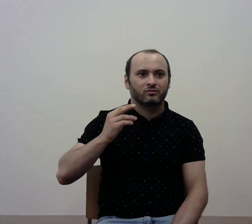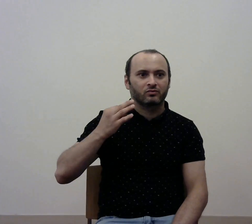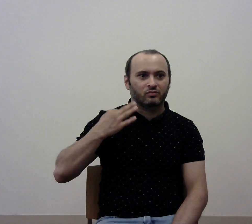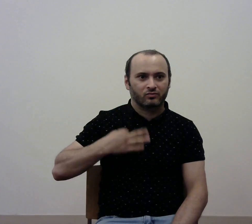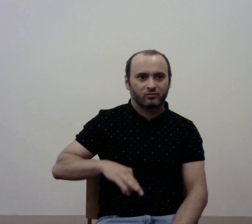oğul